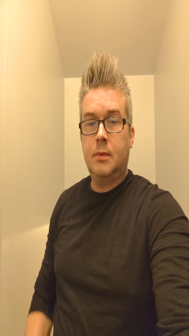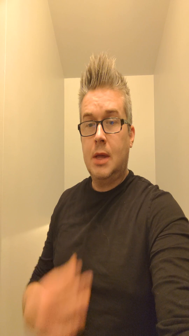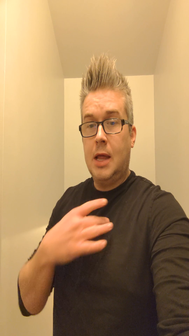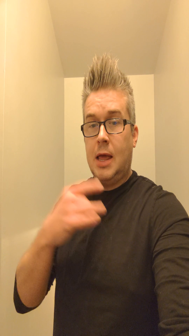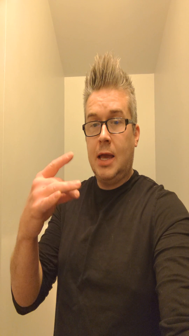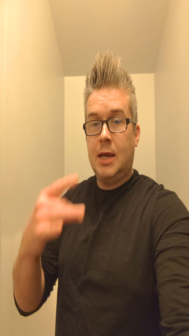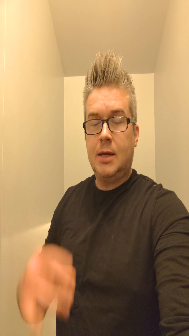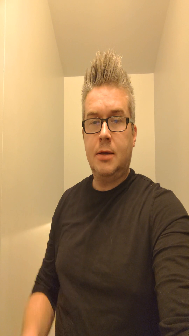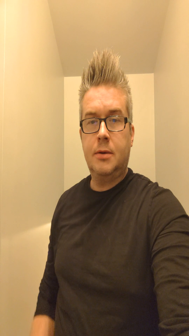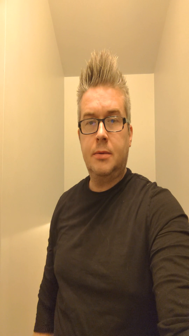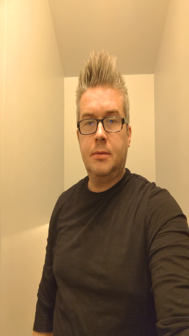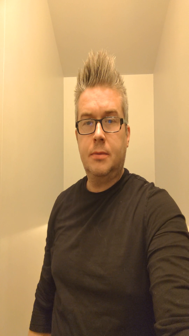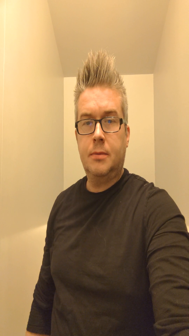like